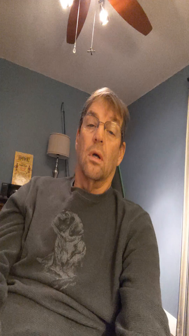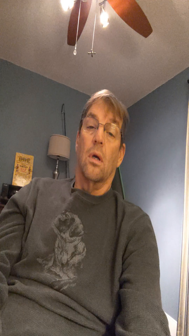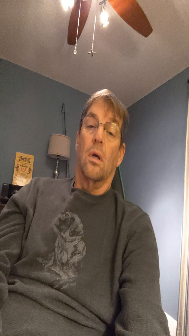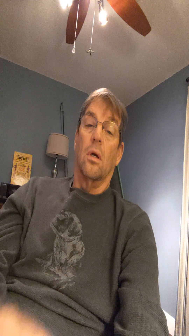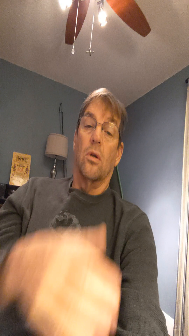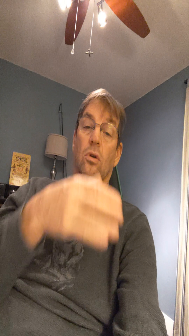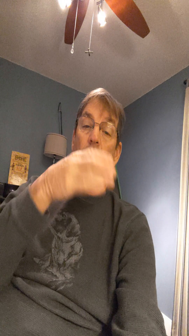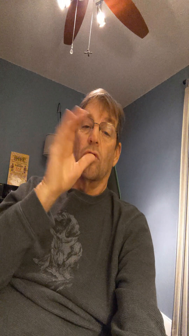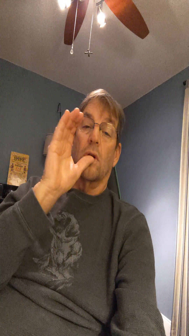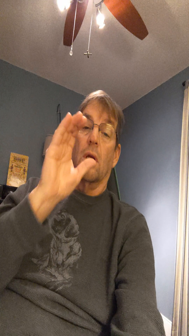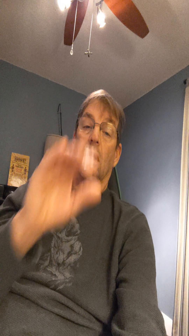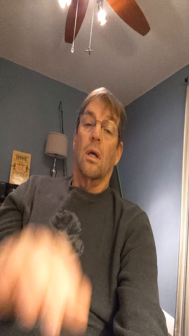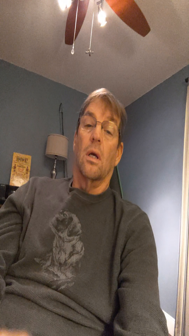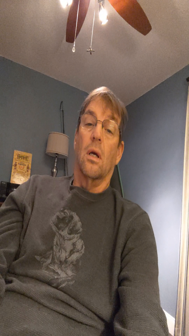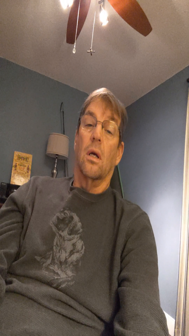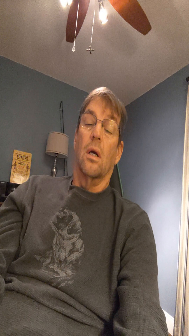drink